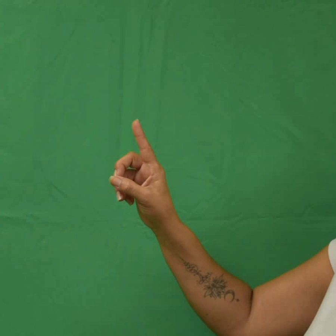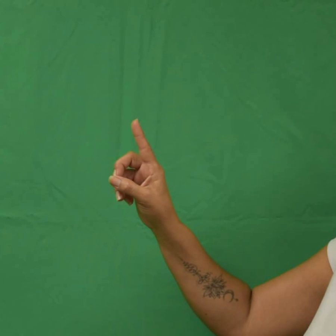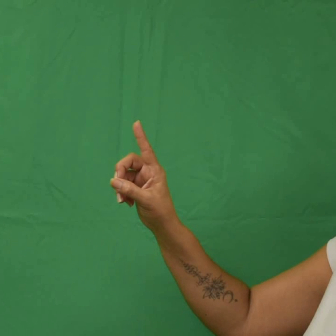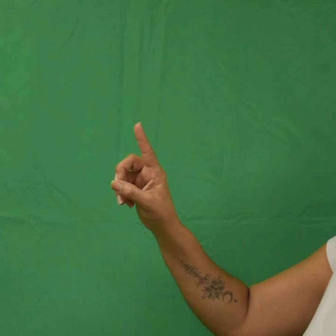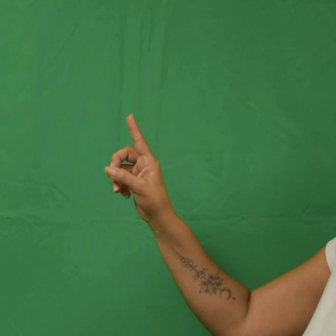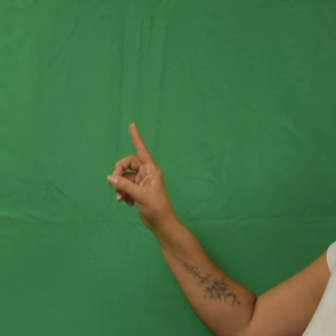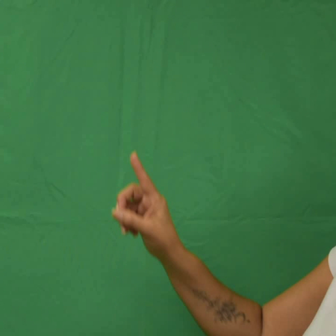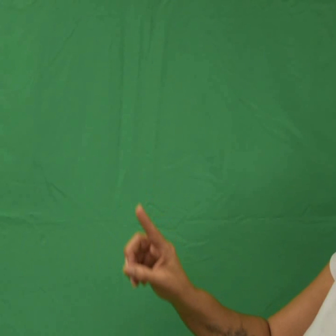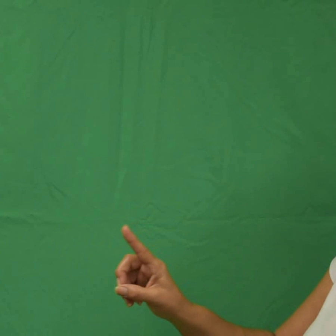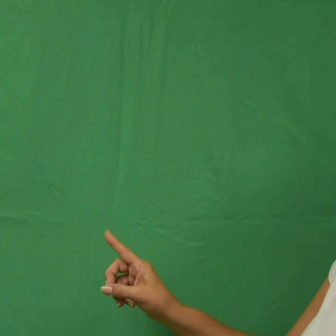Z